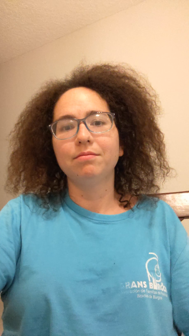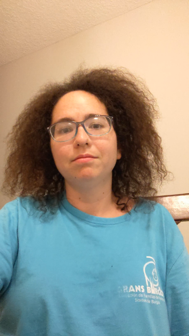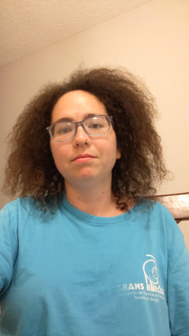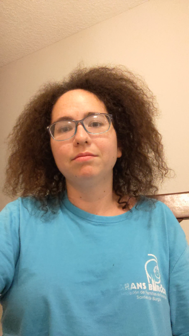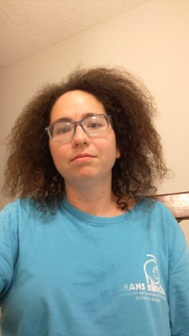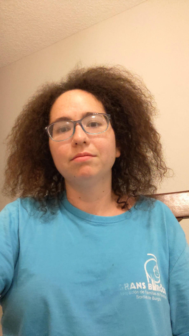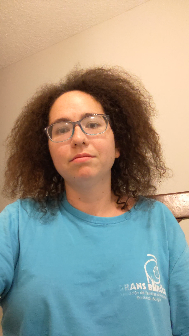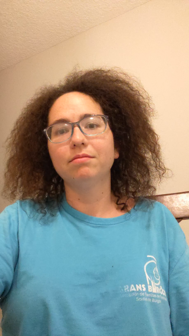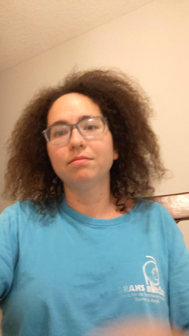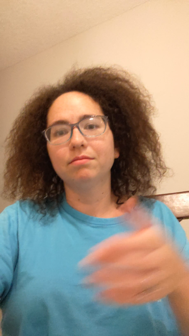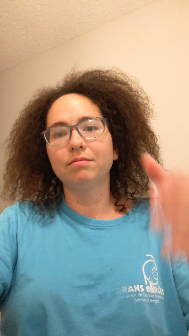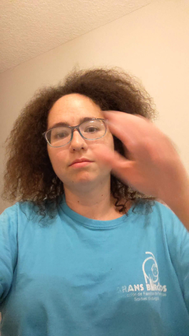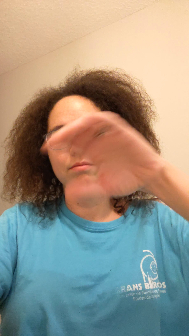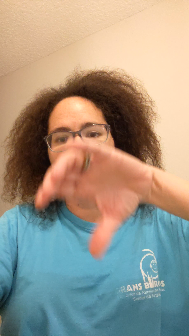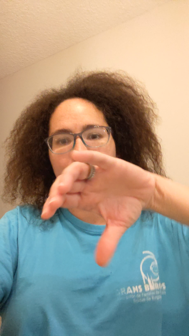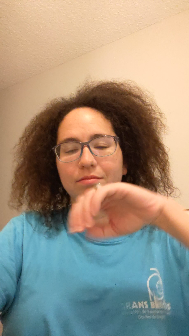dump